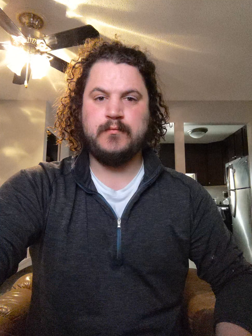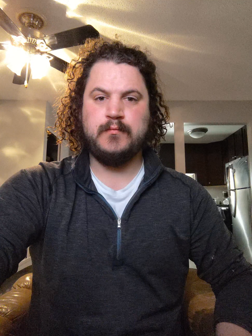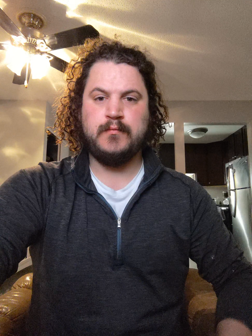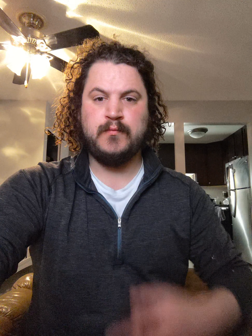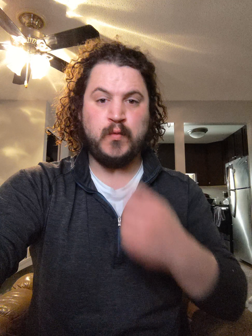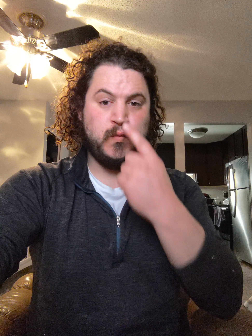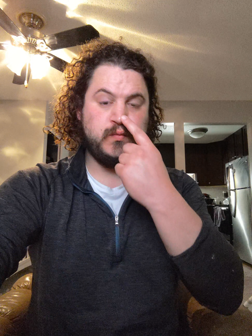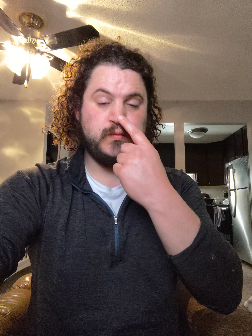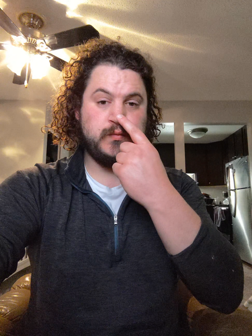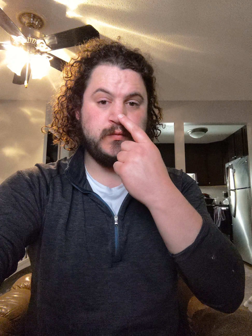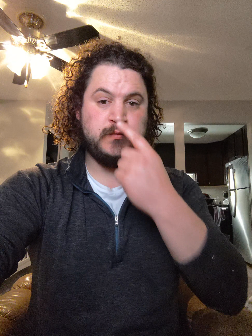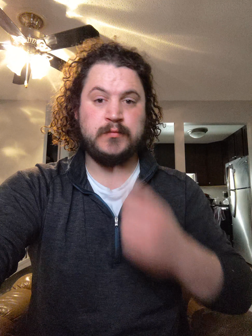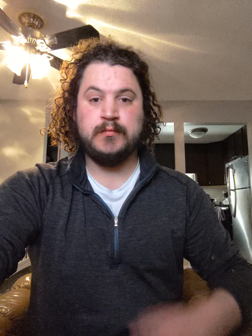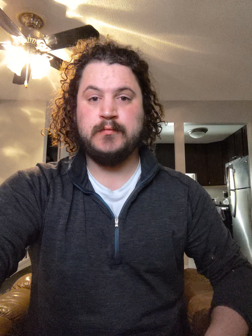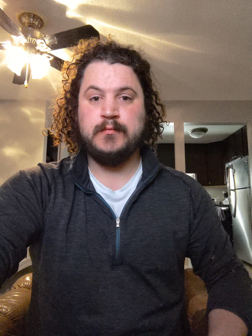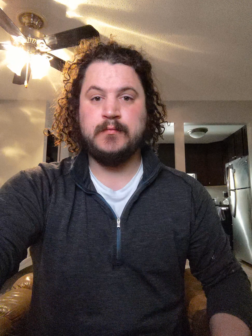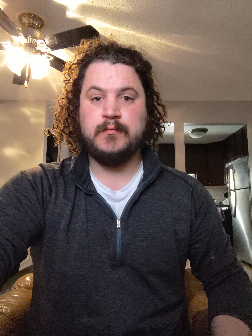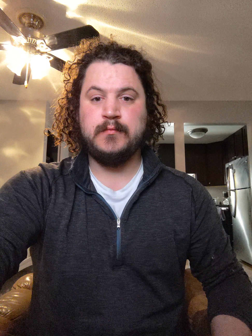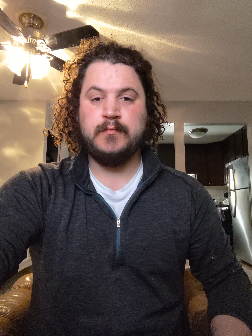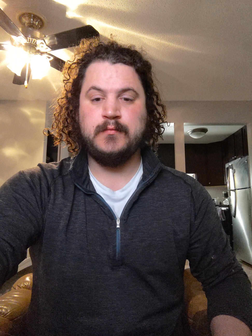nose